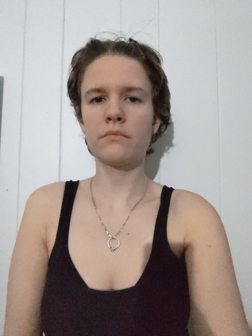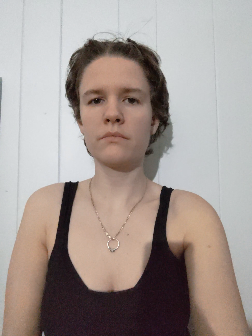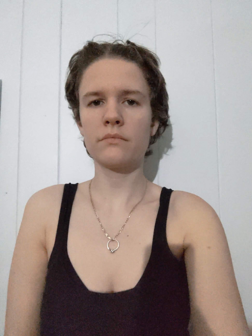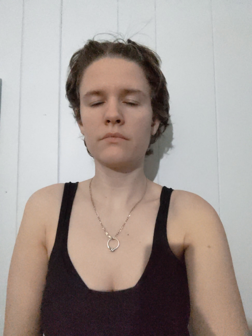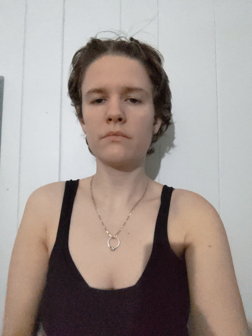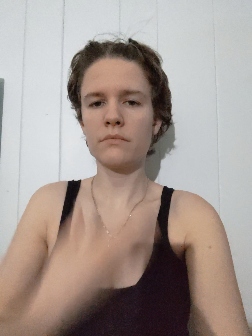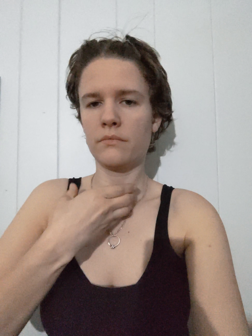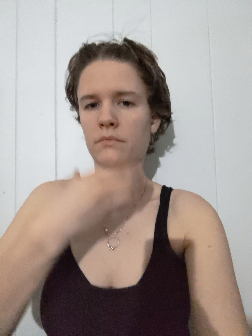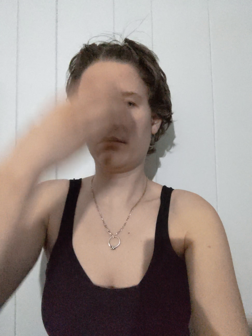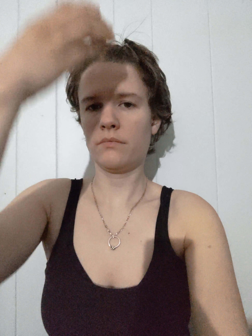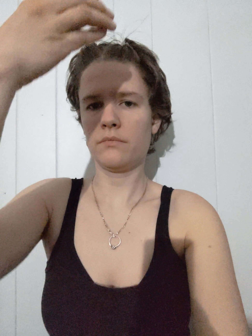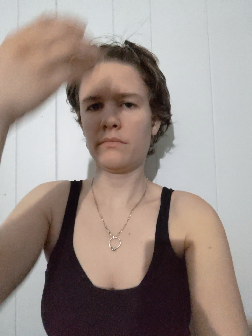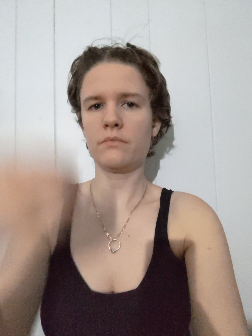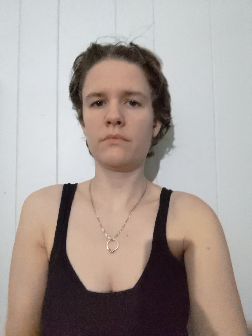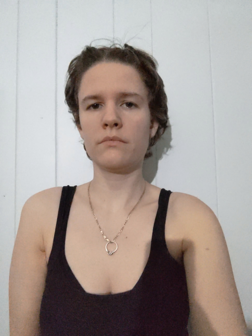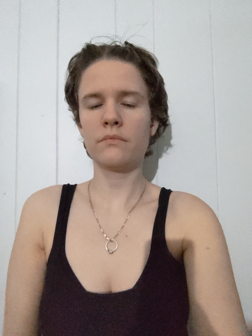giraffe